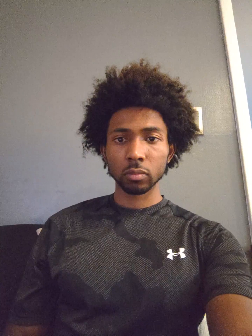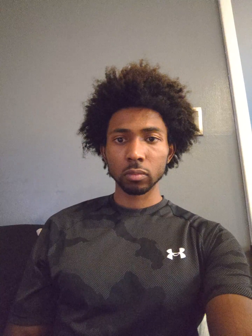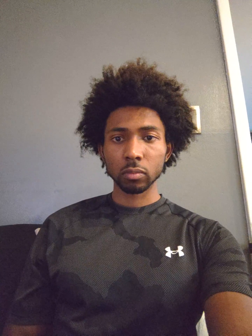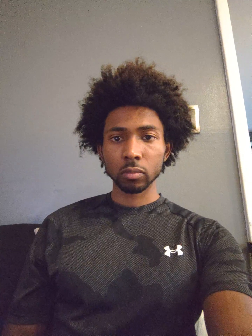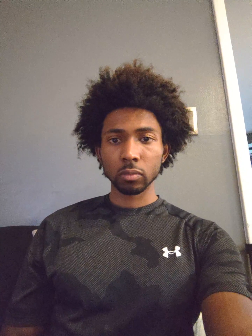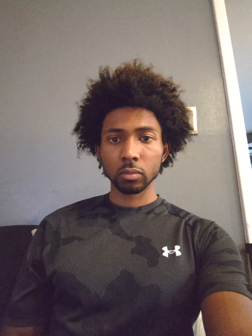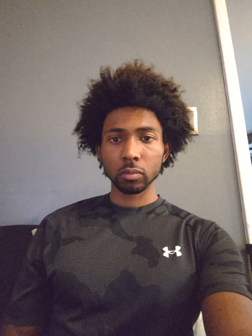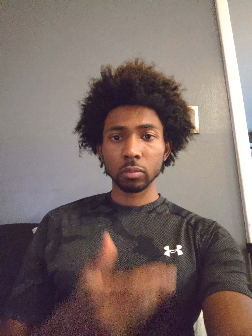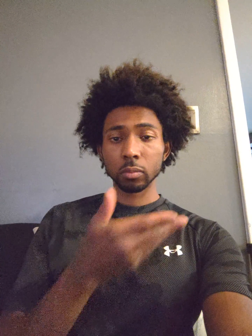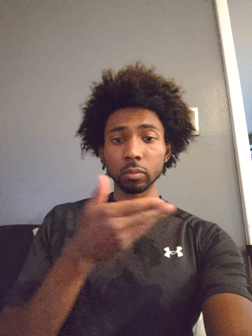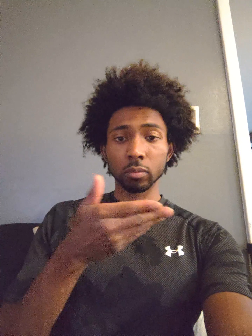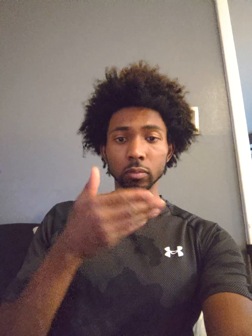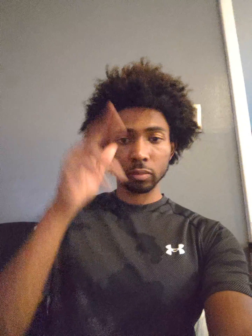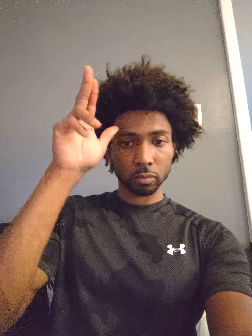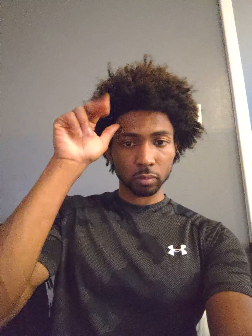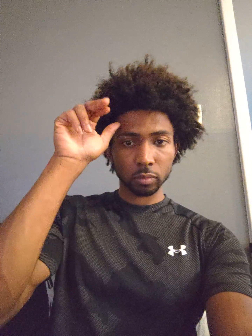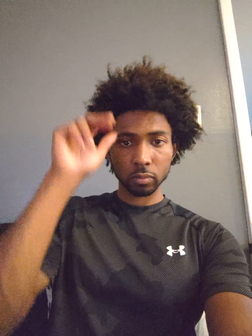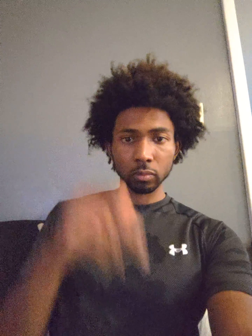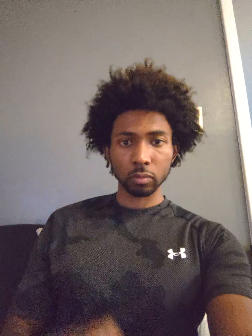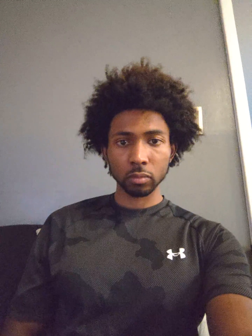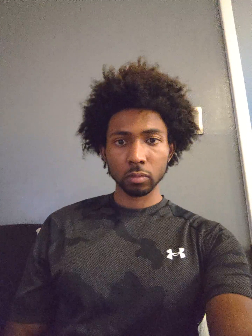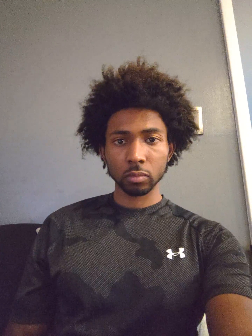pony